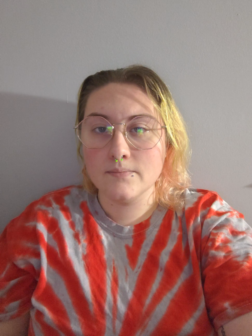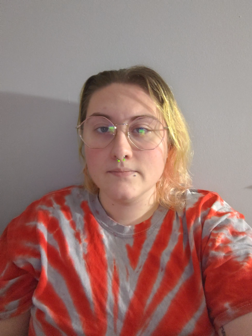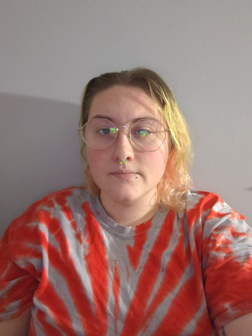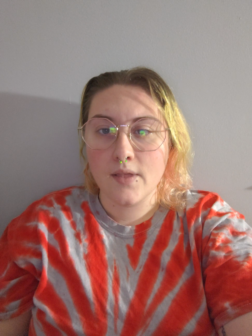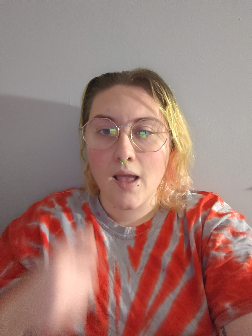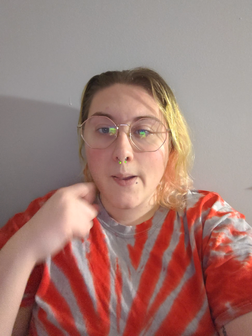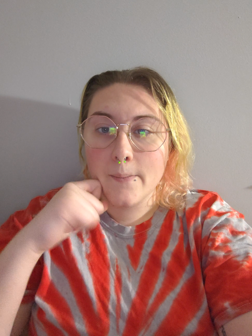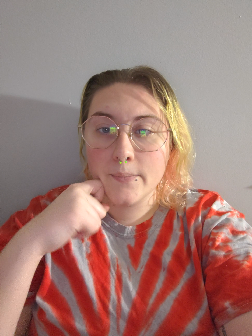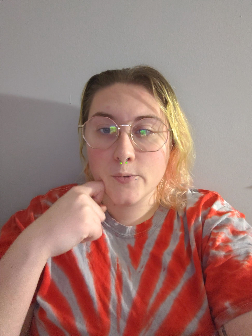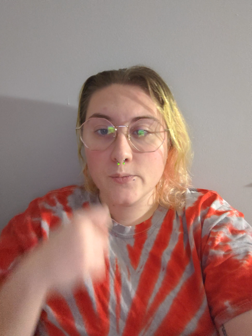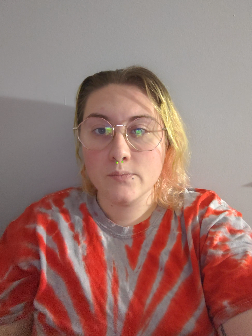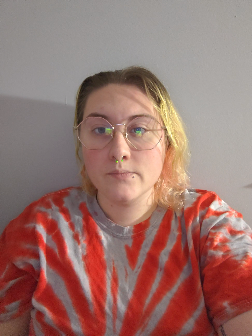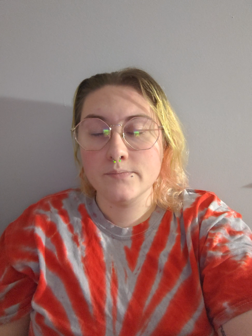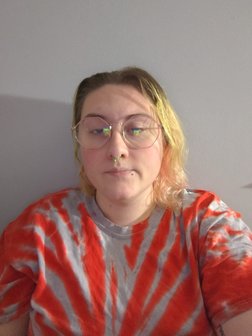apple